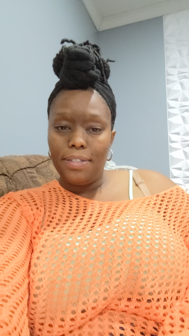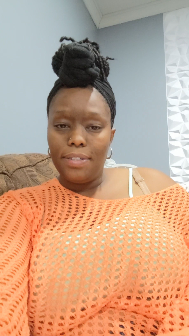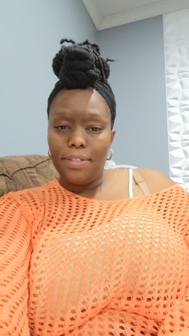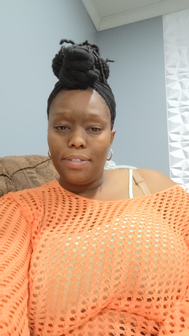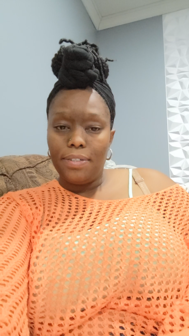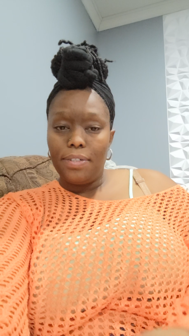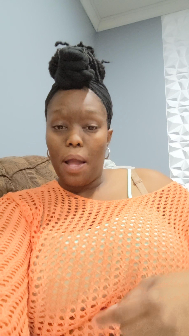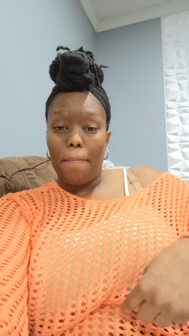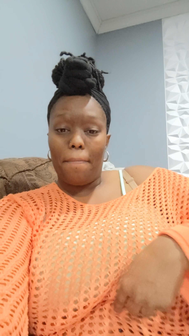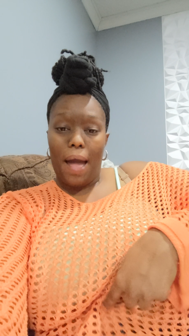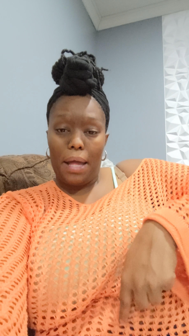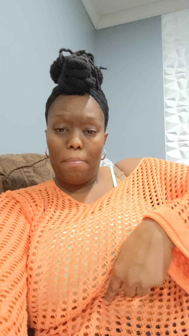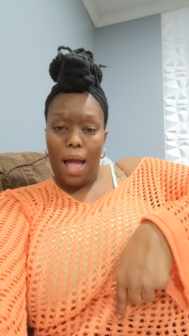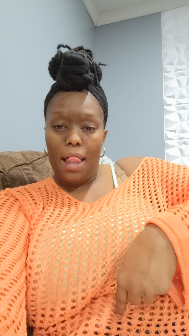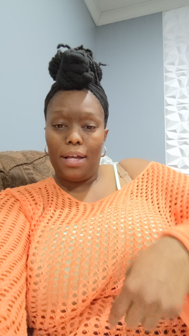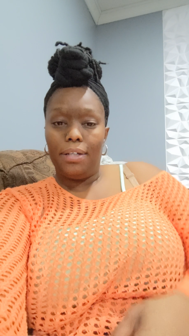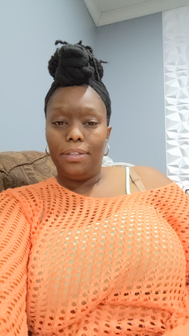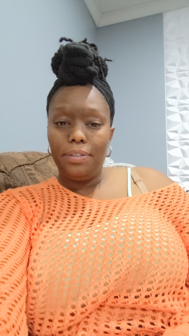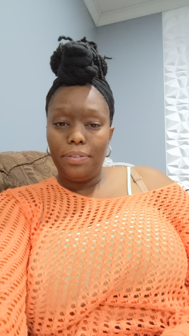belly button